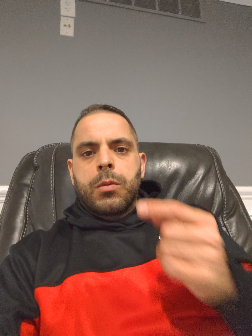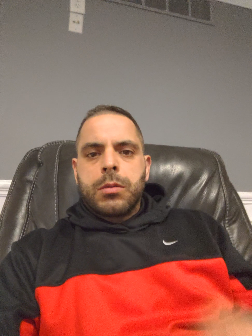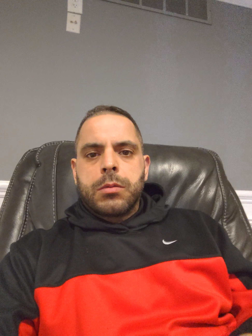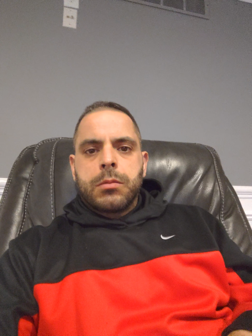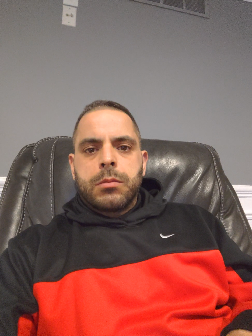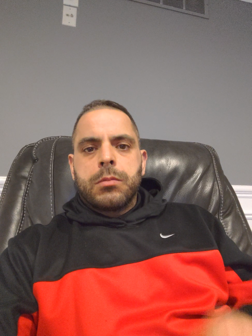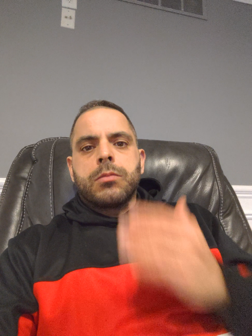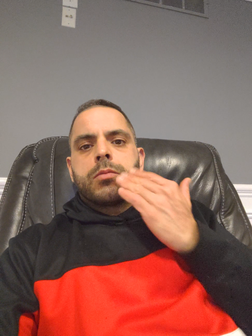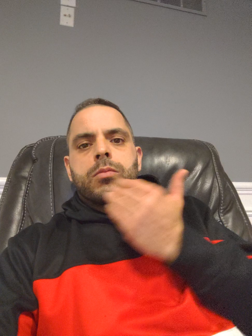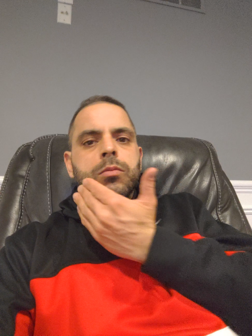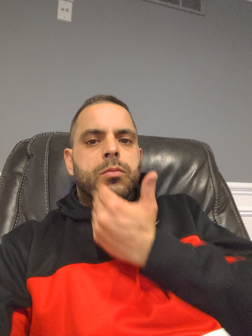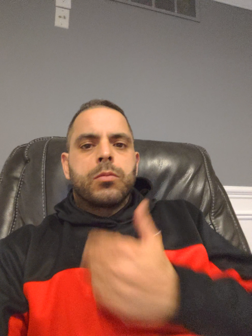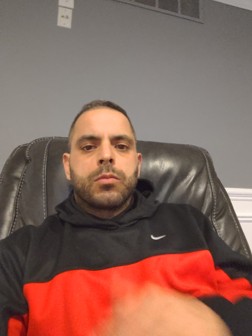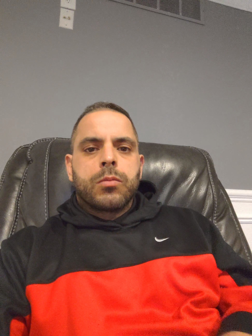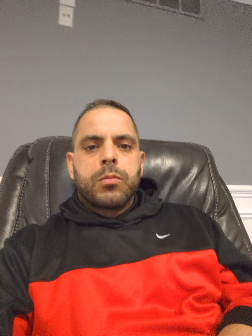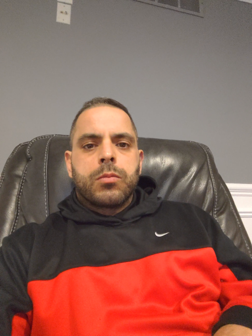napkin